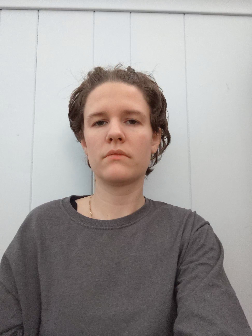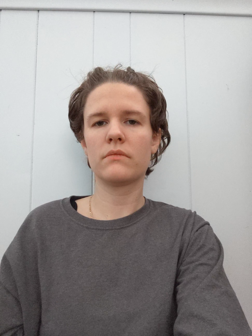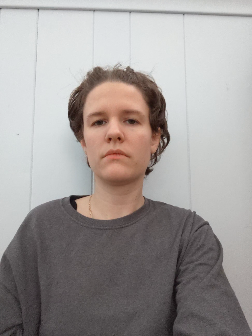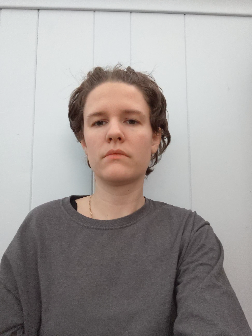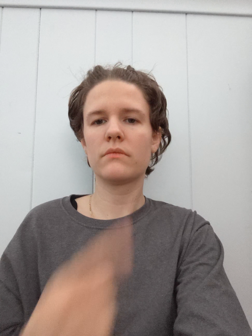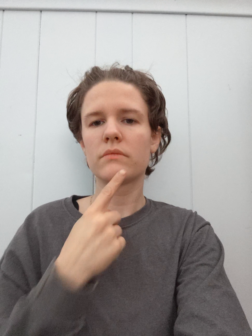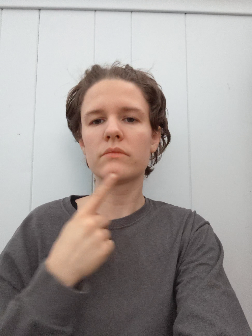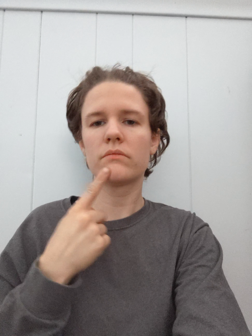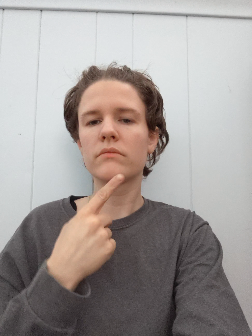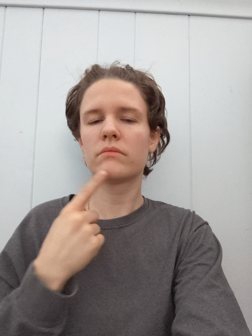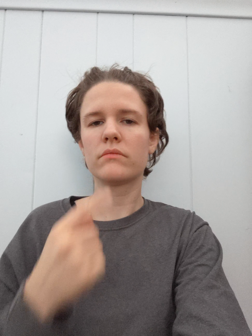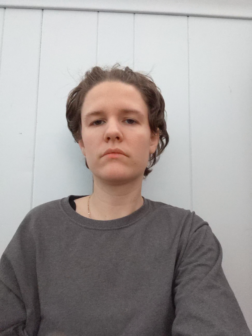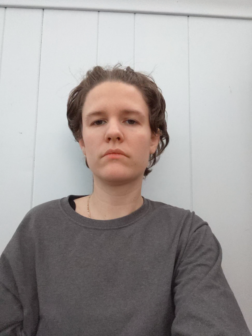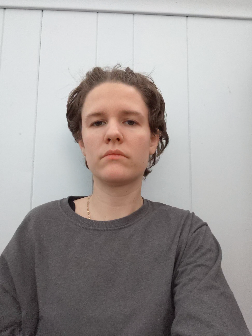chin